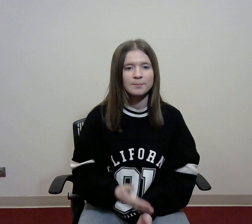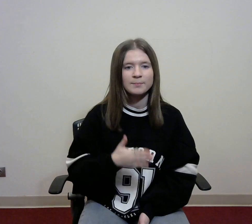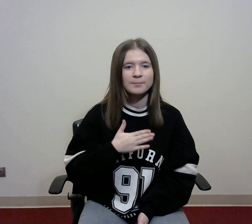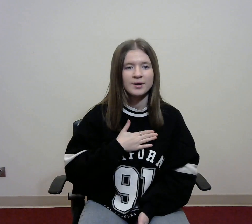mən